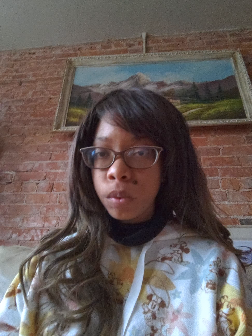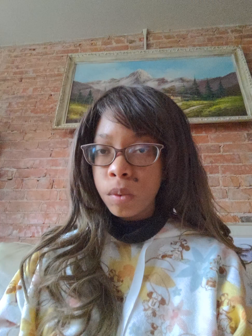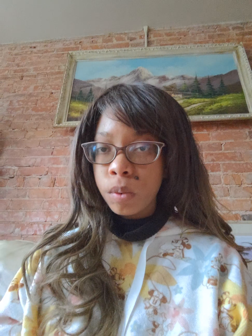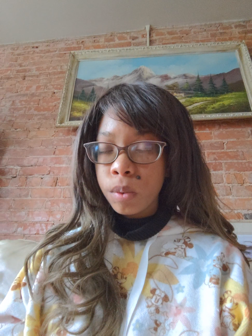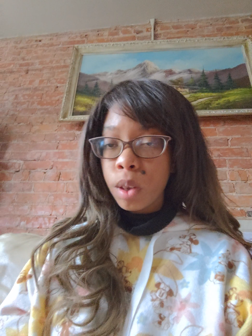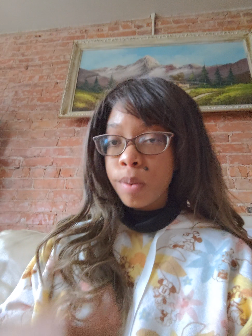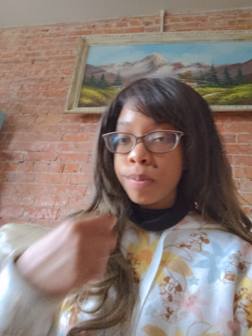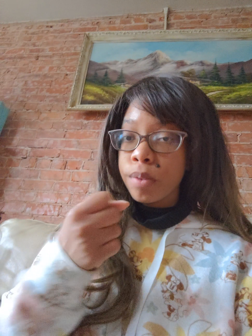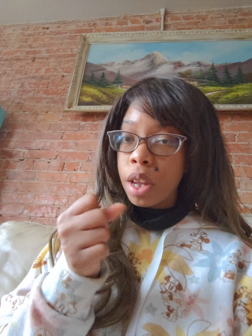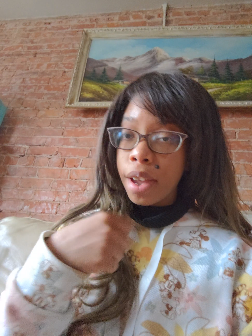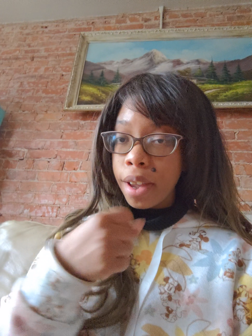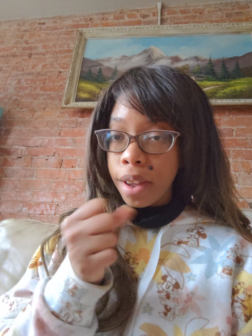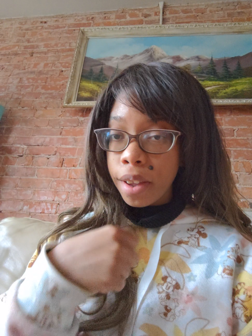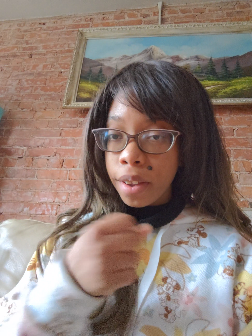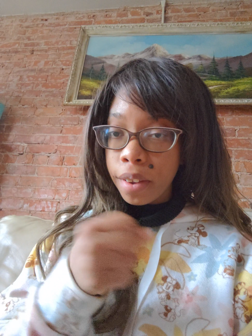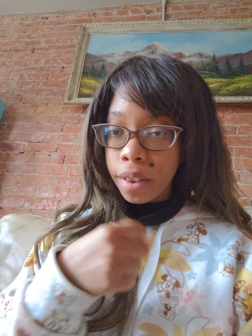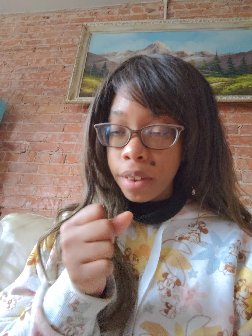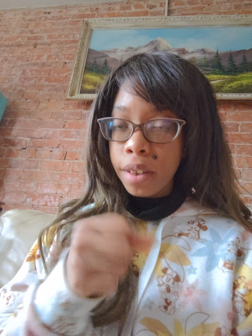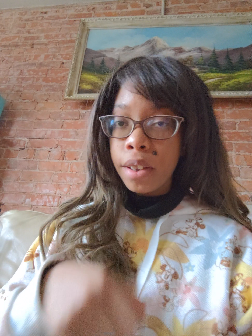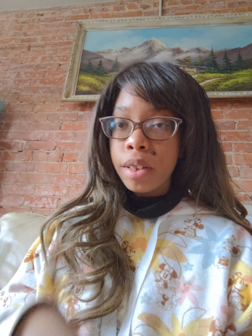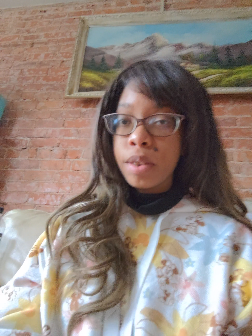make